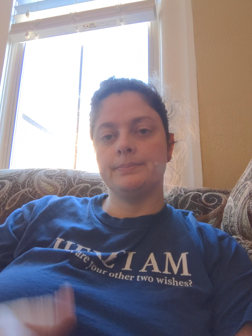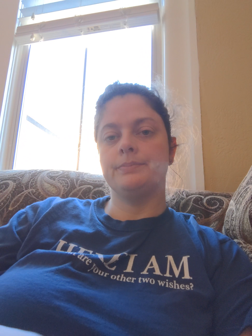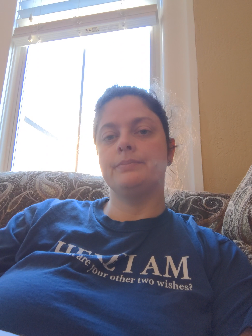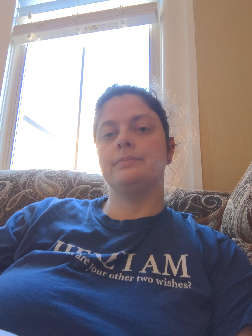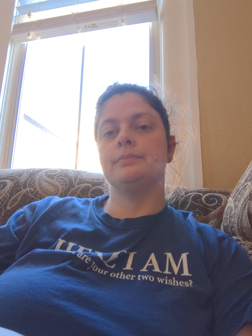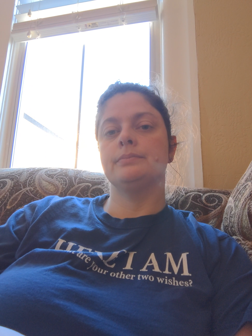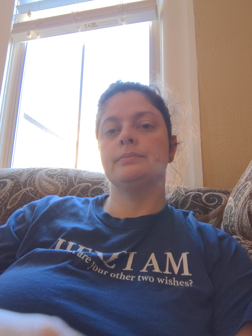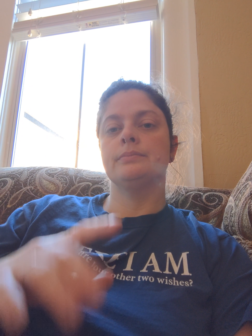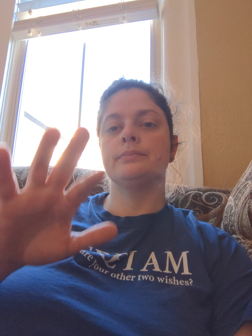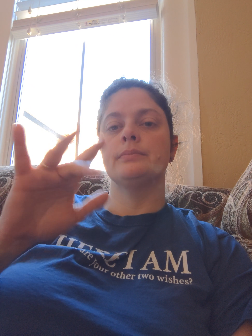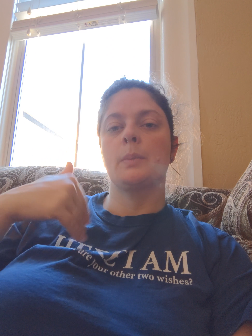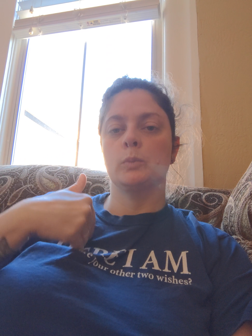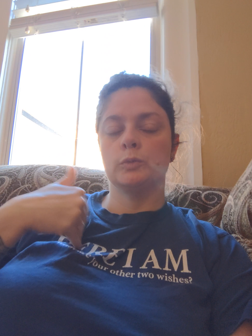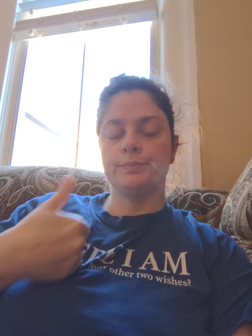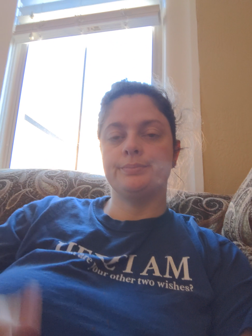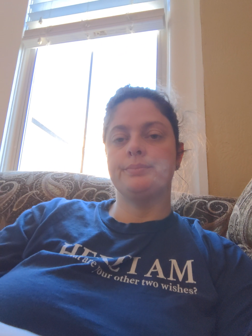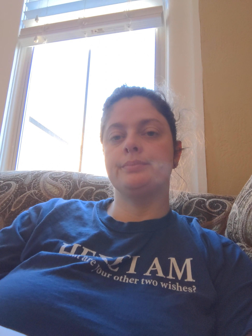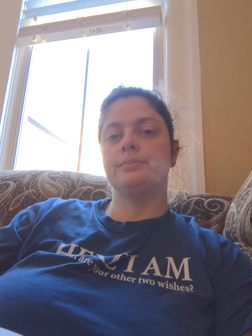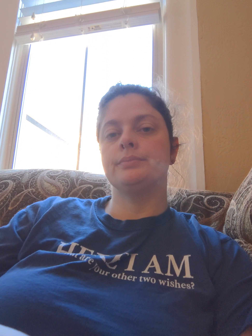animal